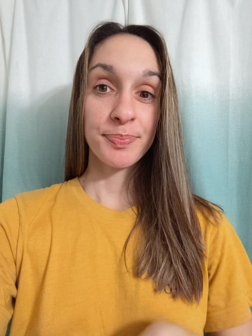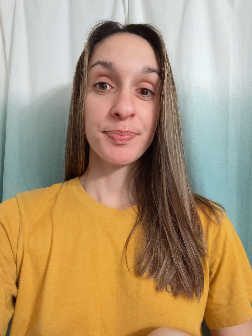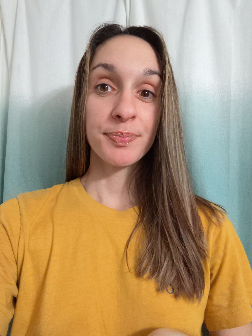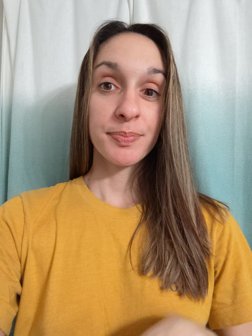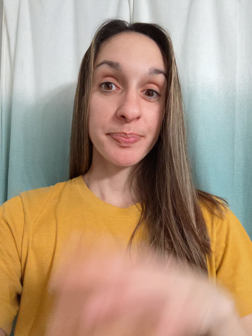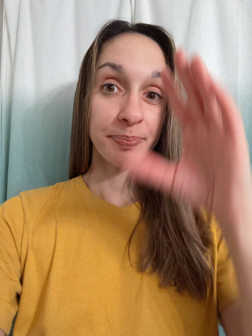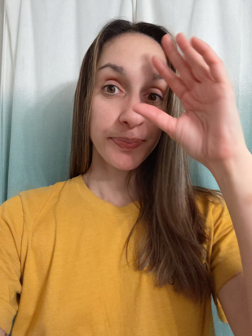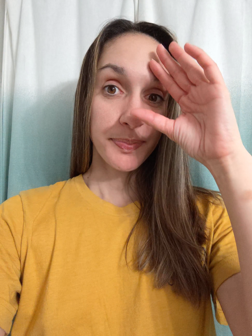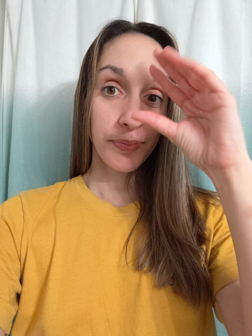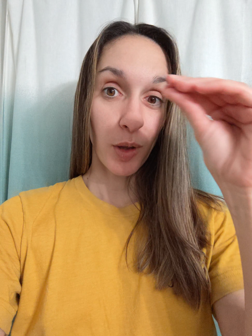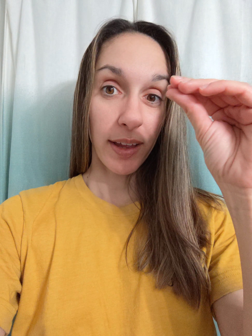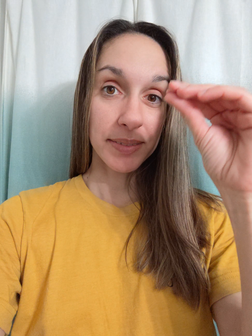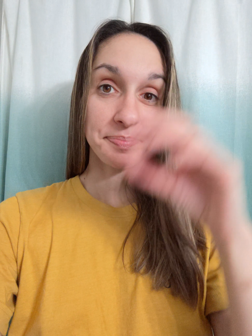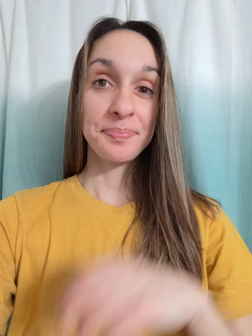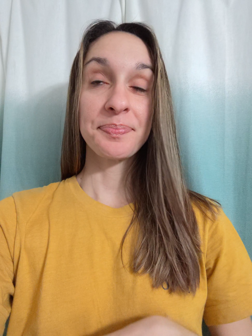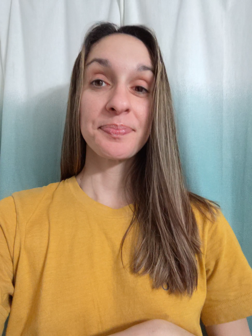boy